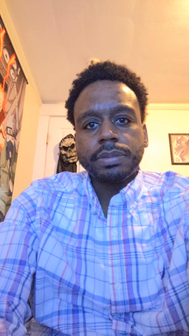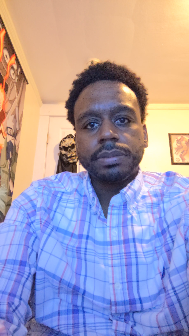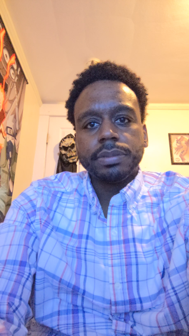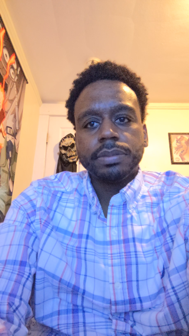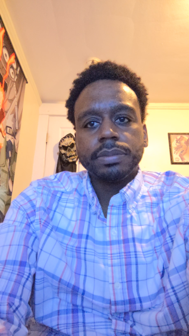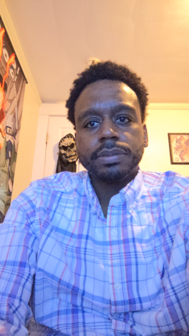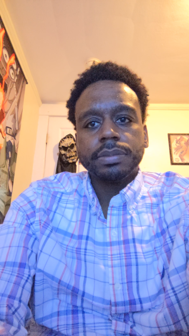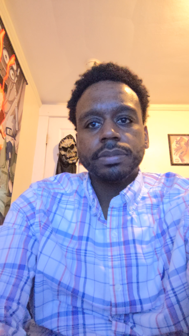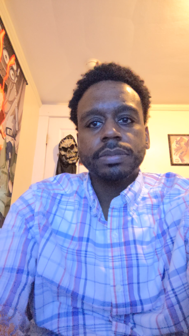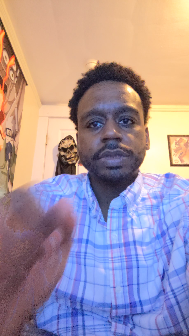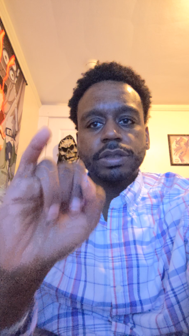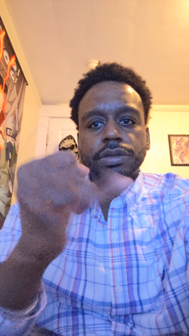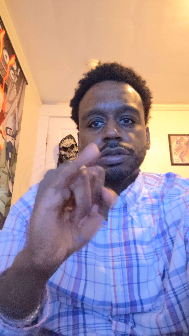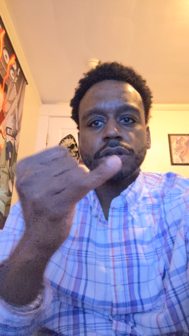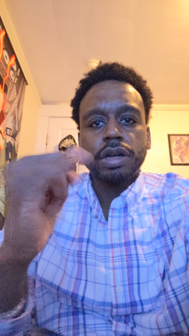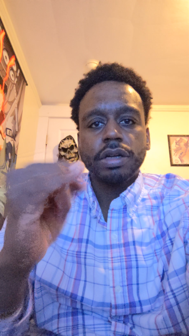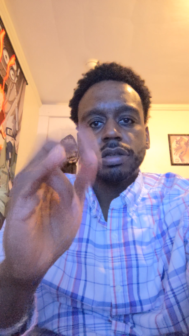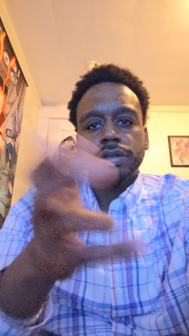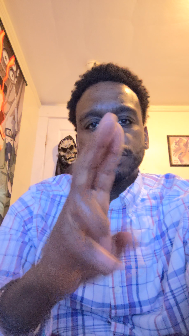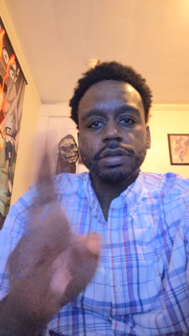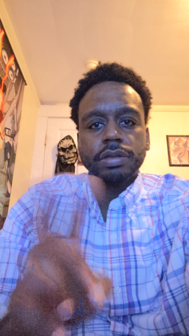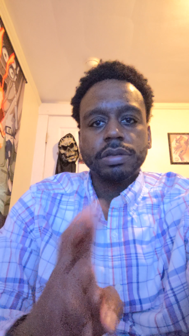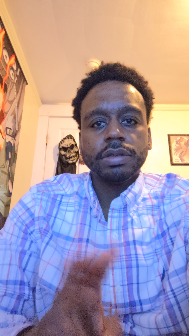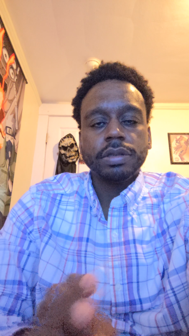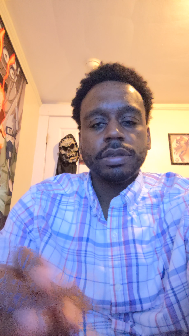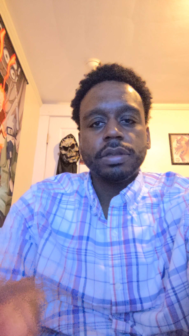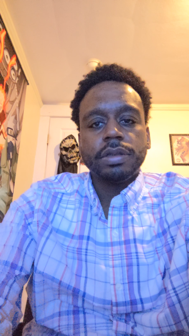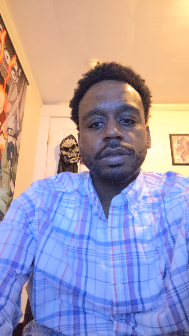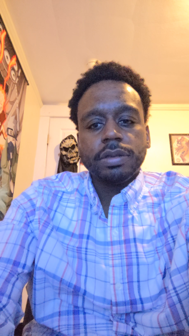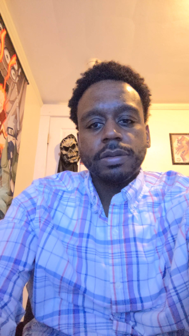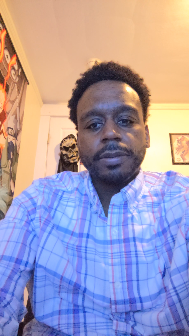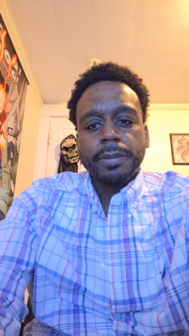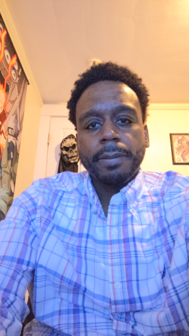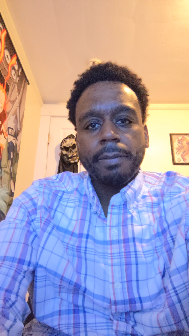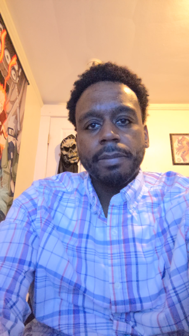jelly